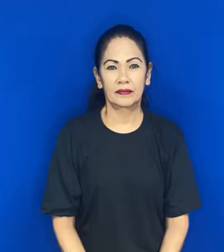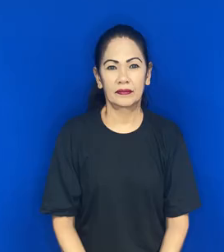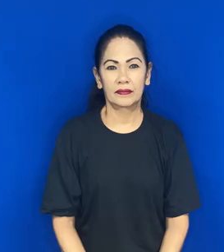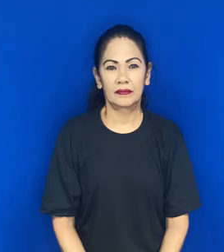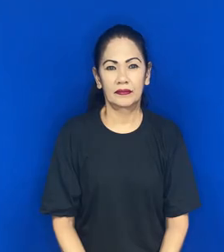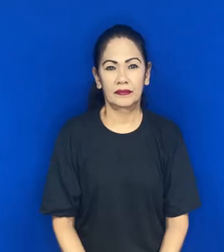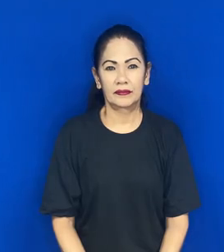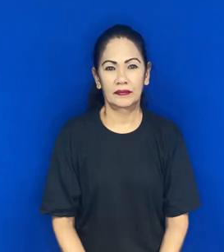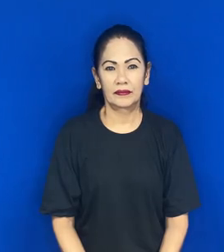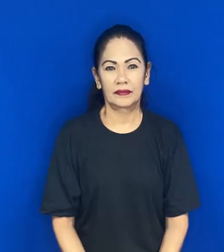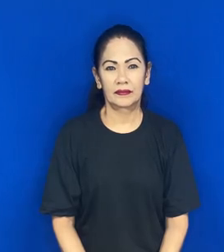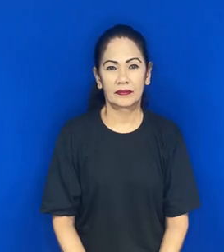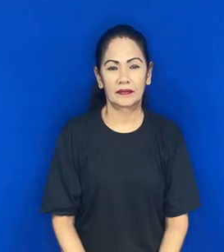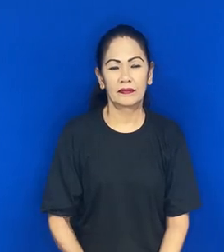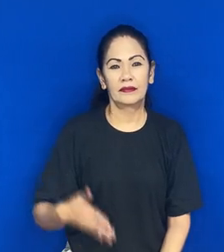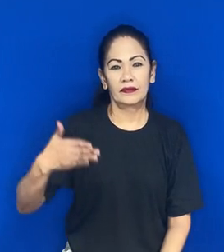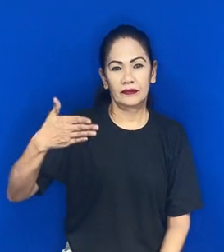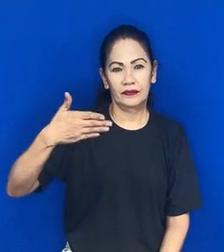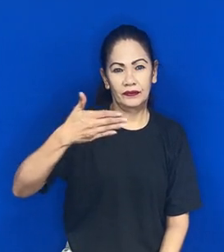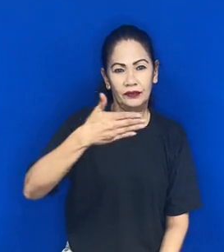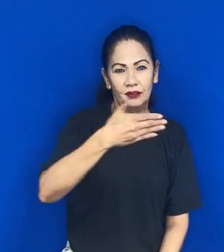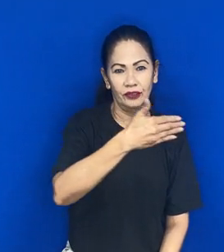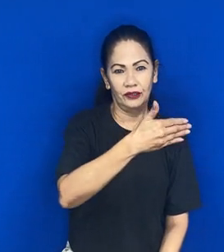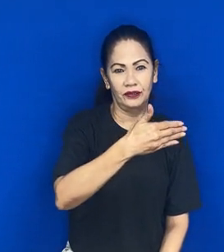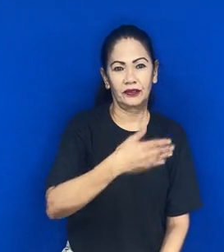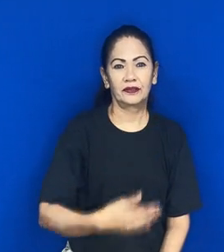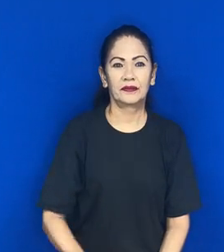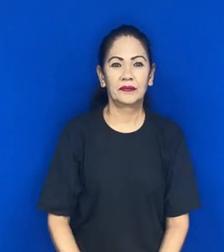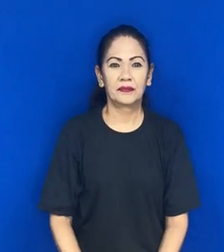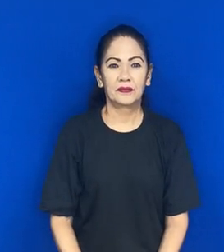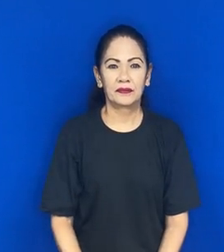fish